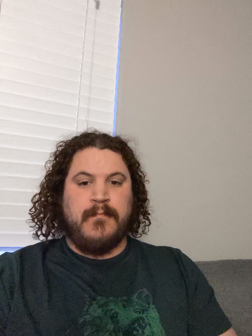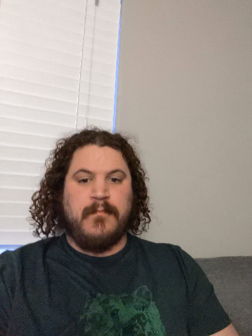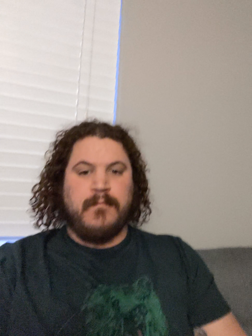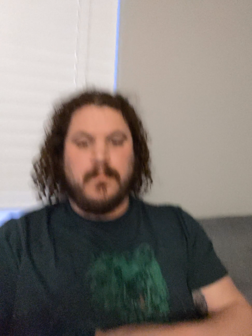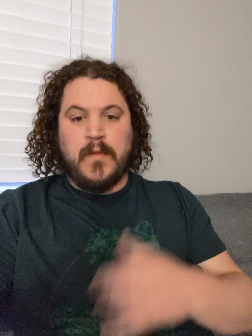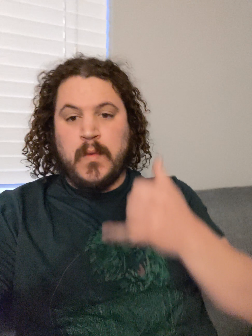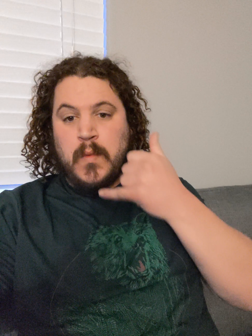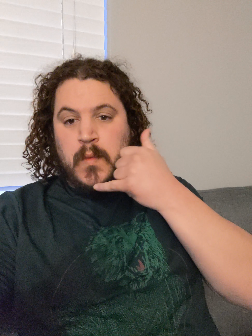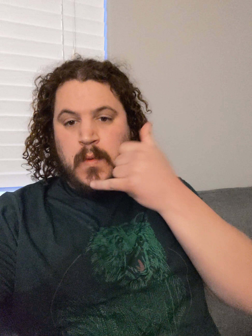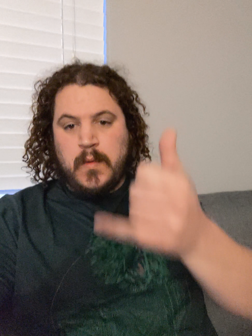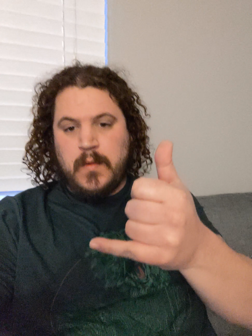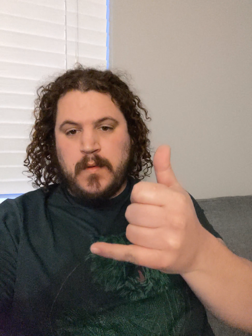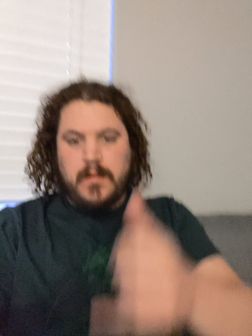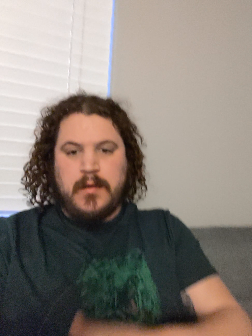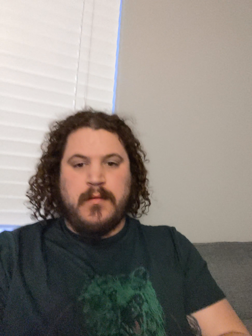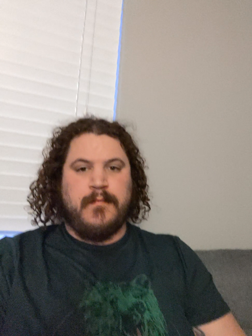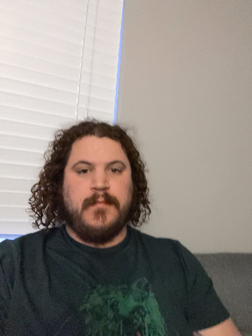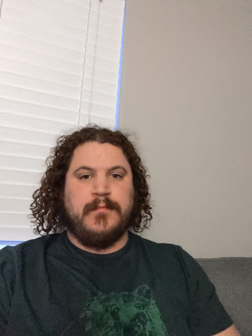call on the phone